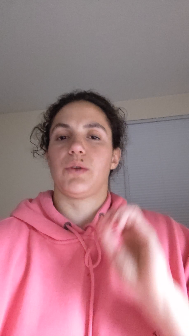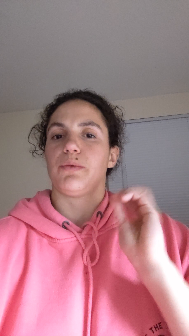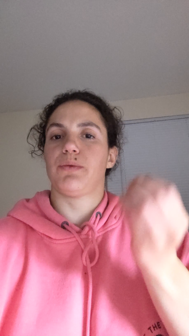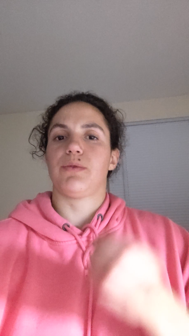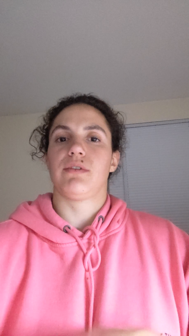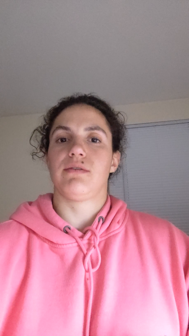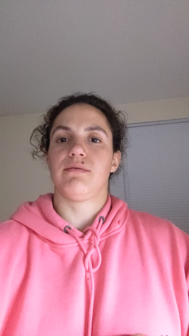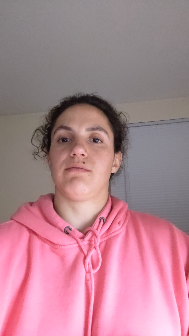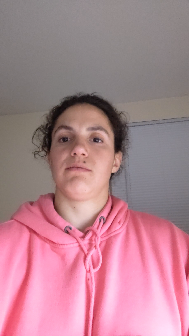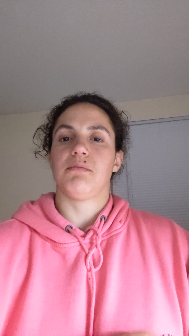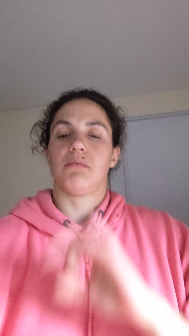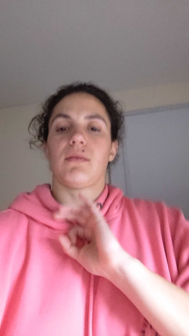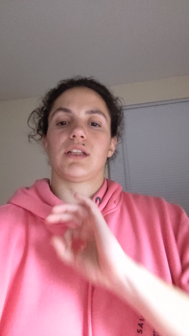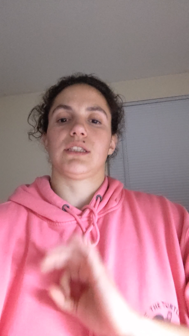button